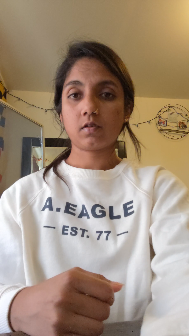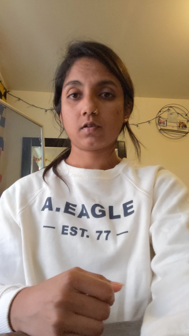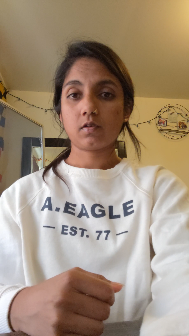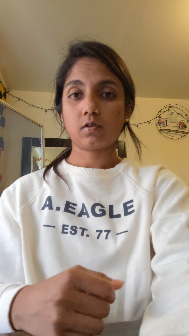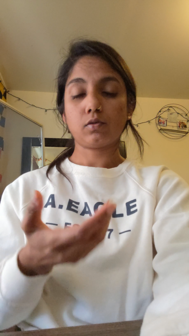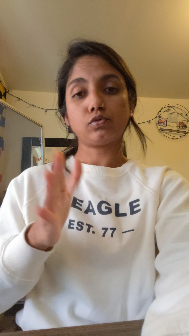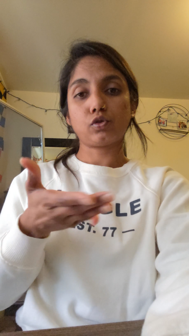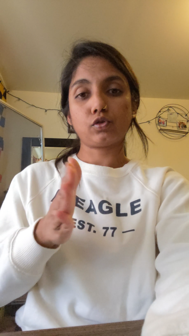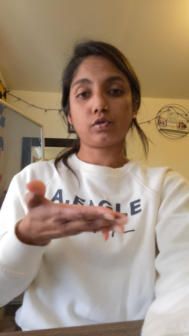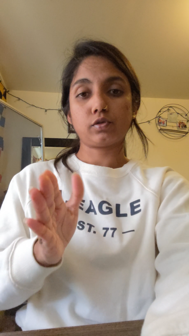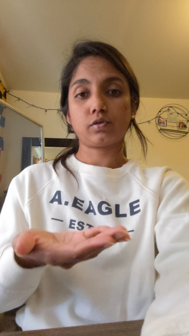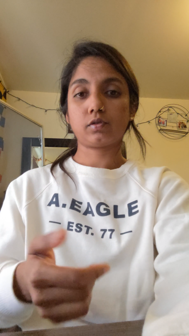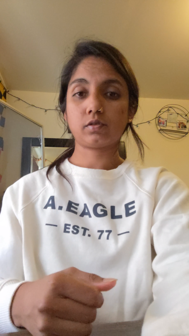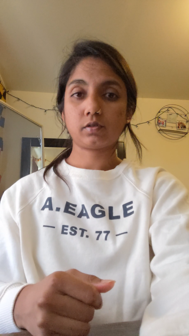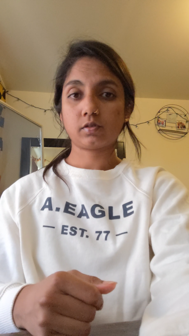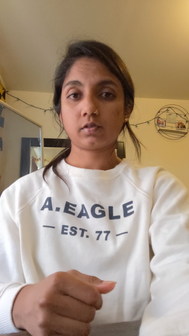cook